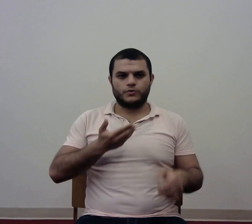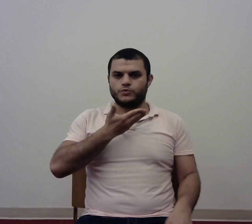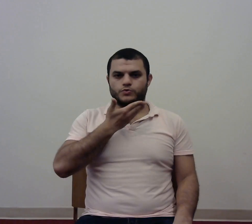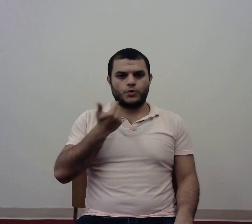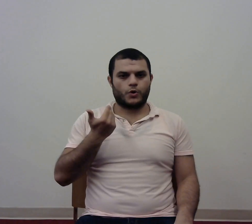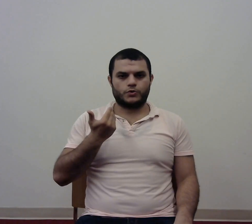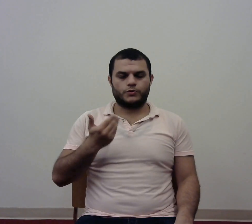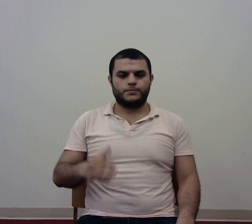yox